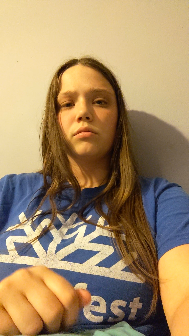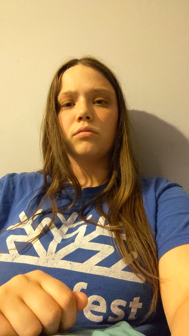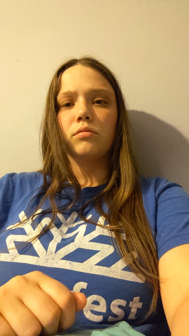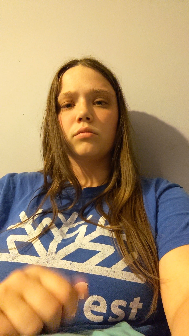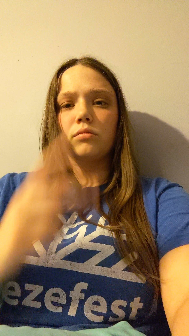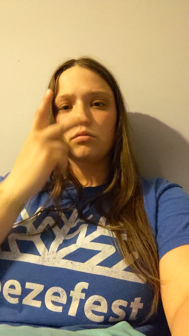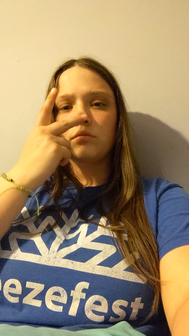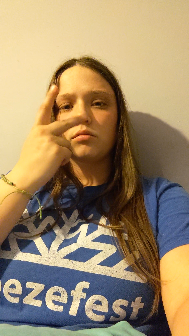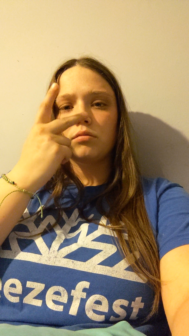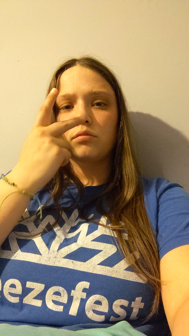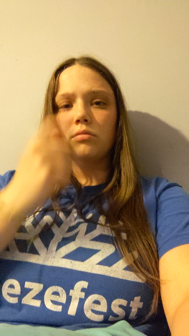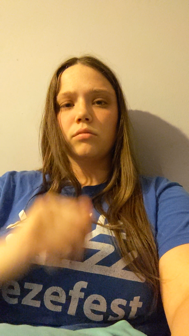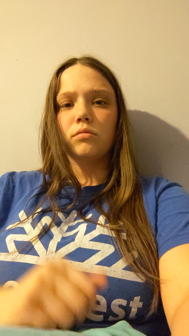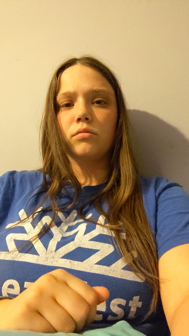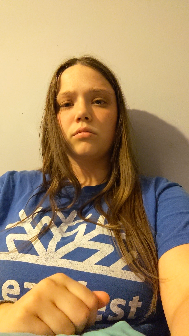penis